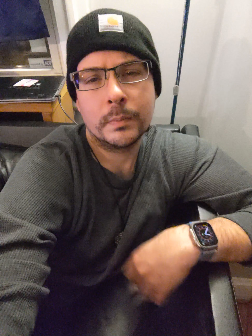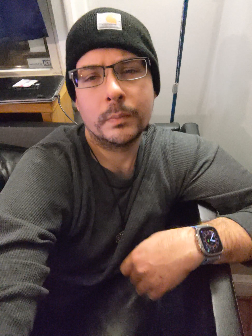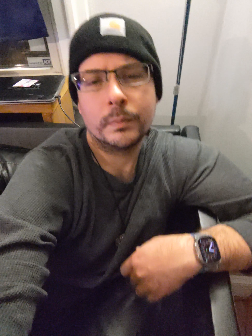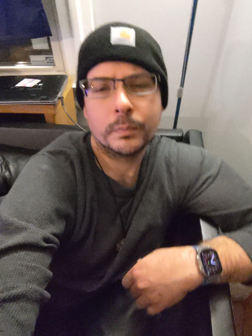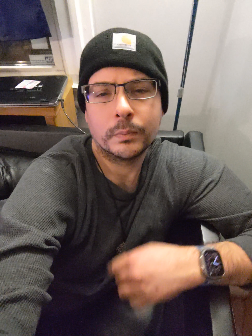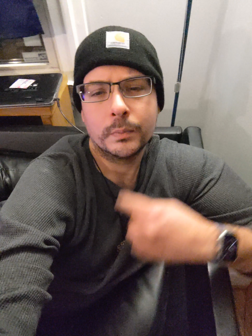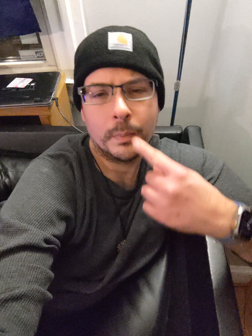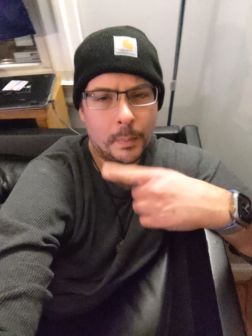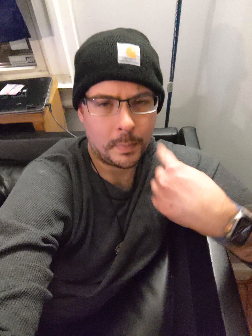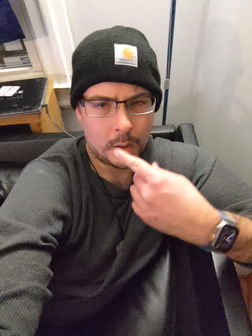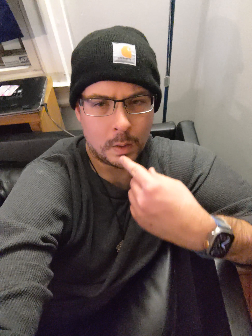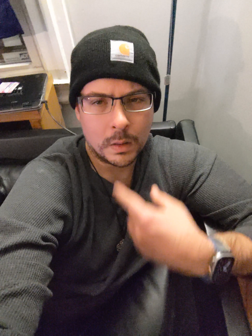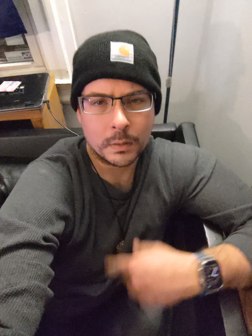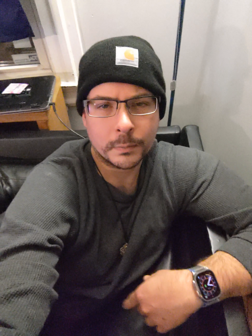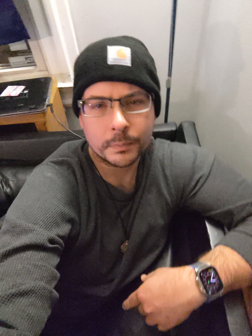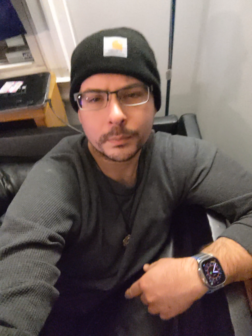mouth